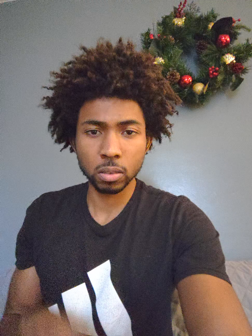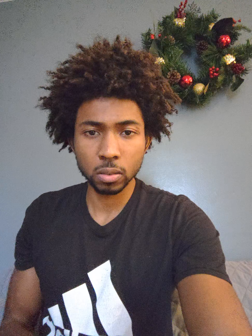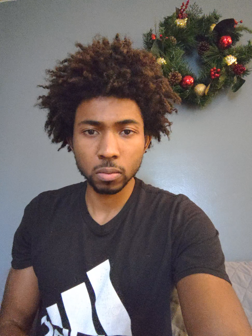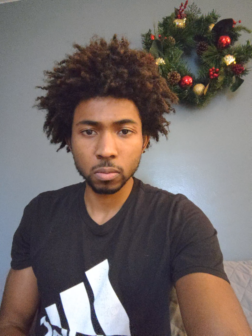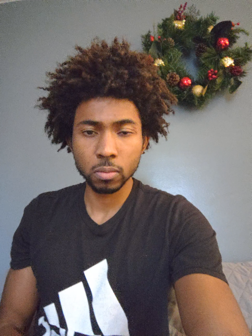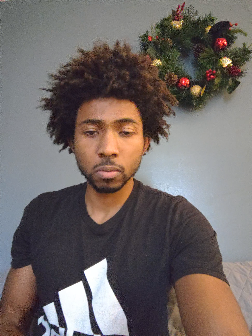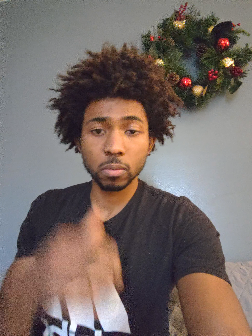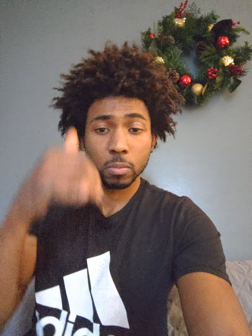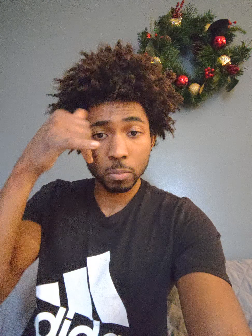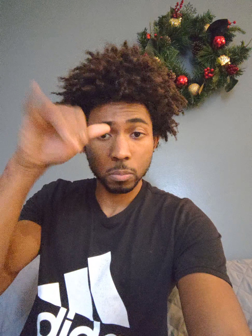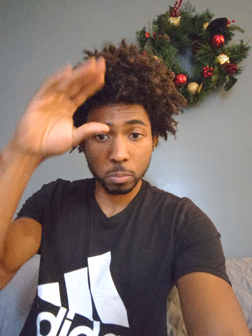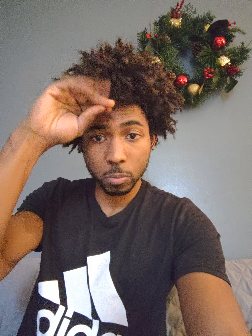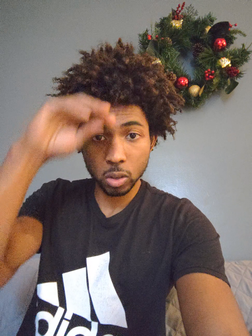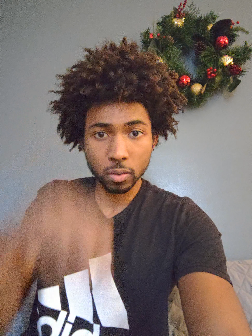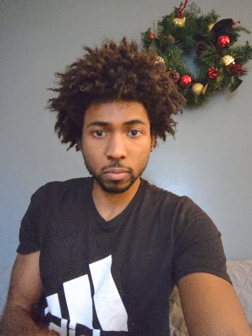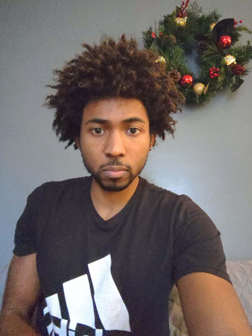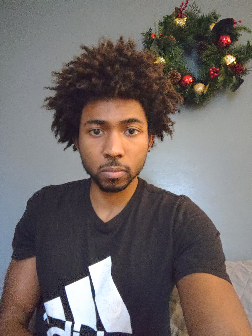cowboy